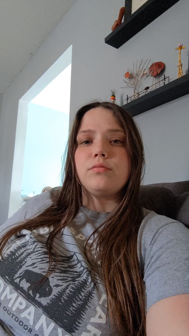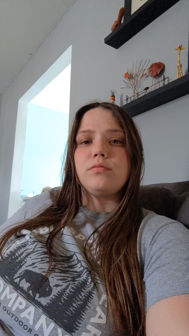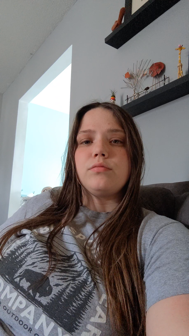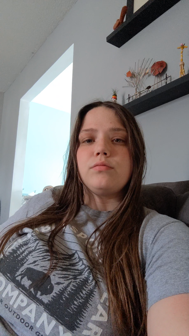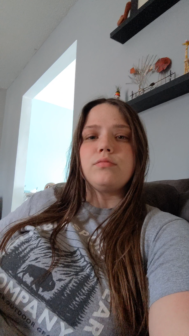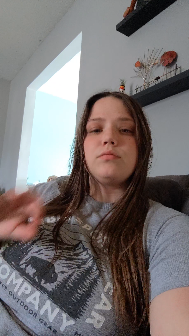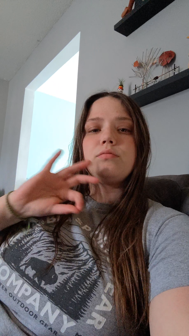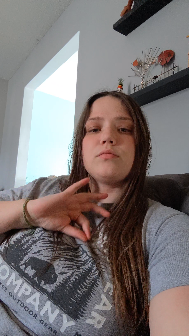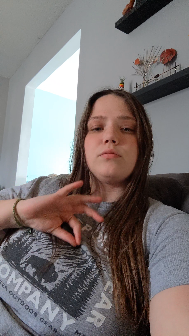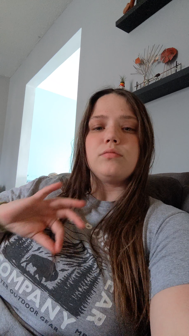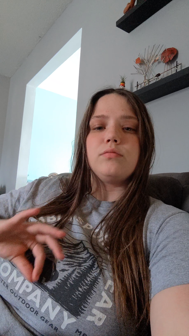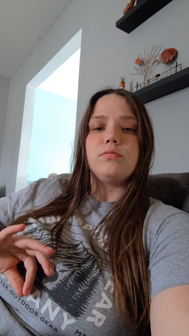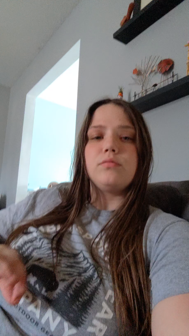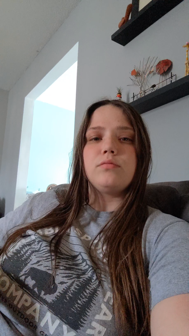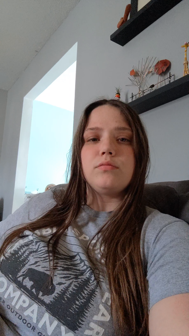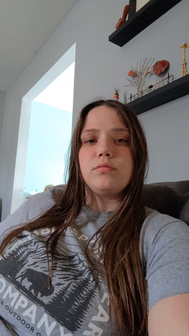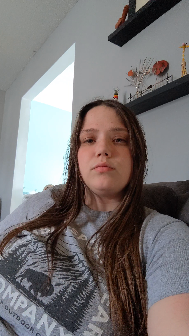button